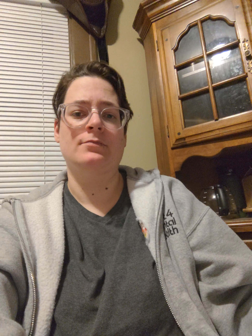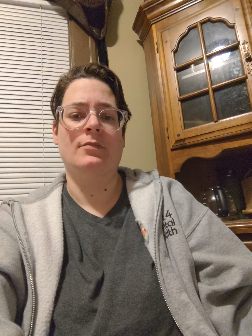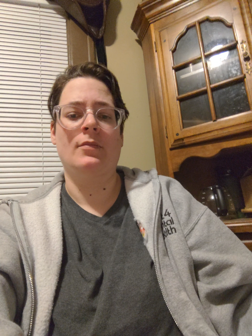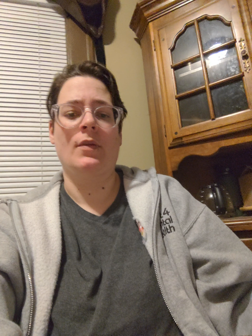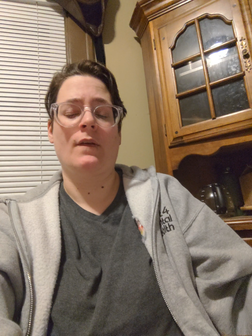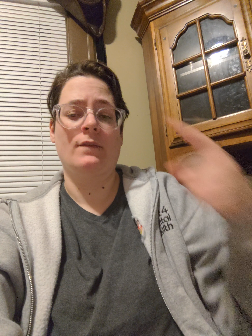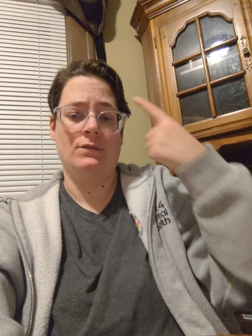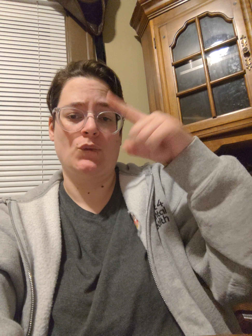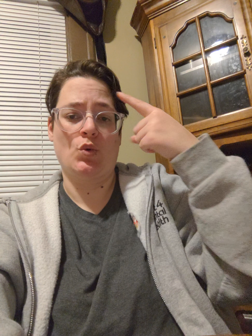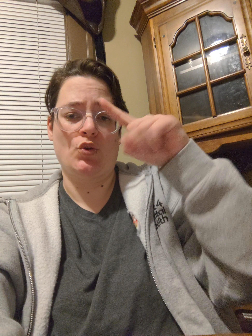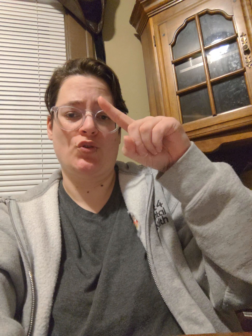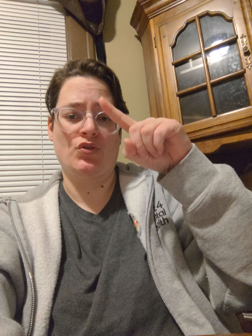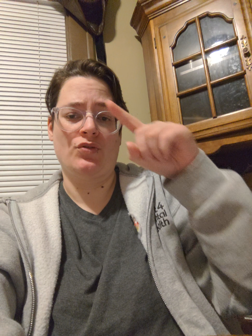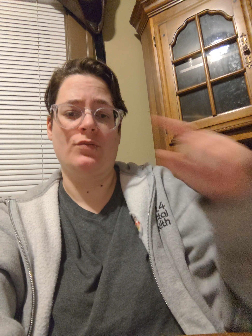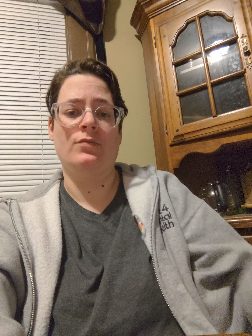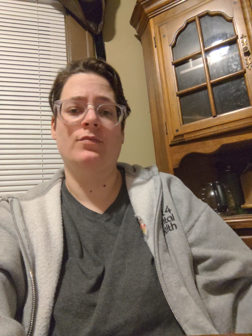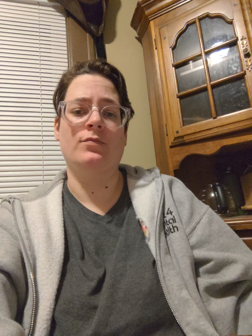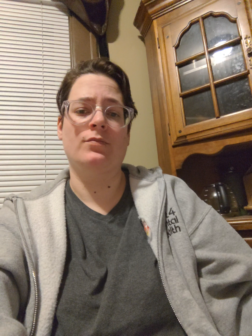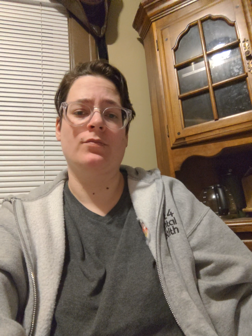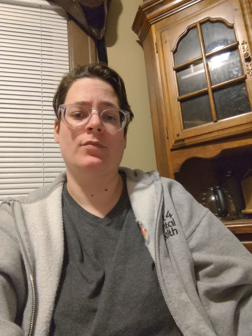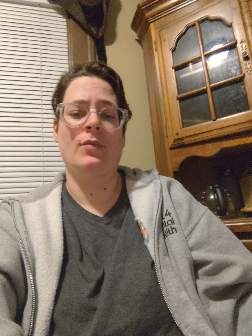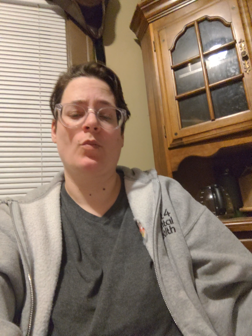for